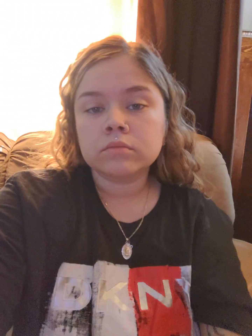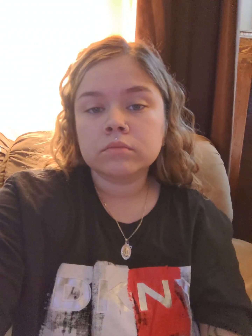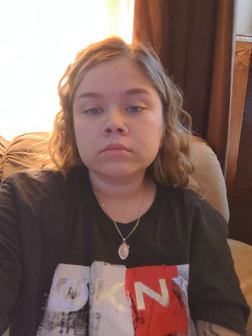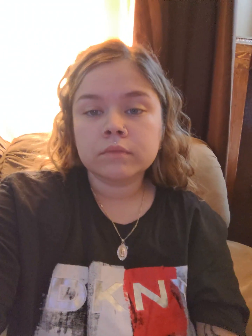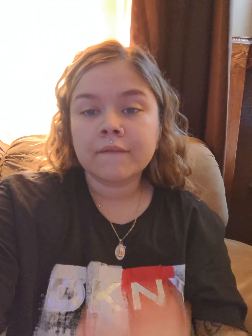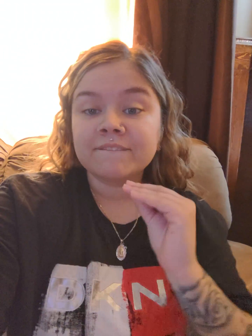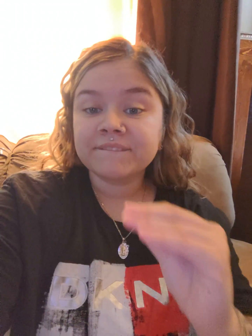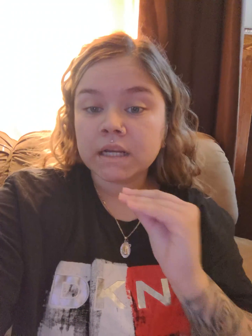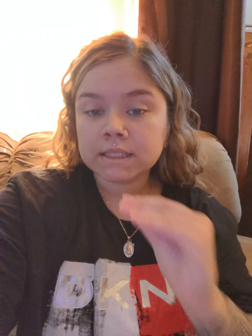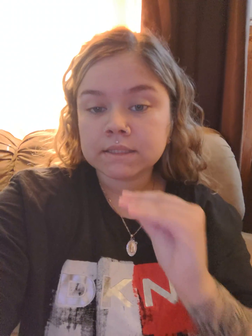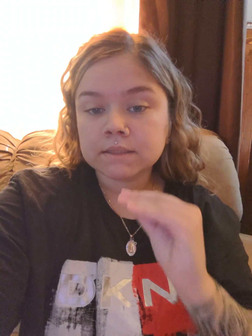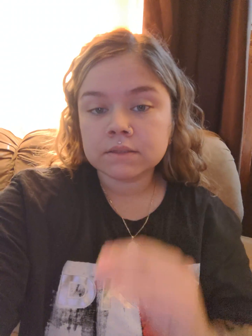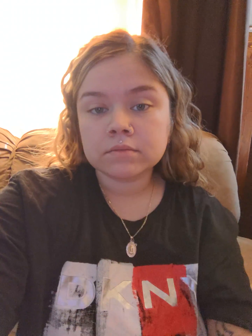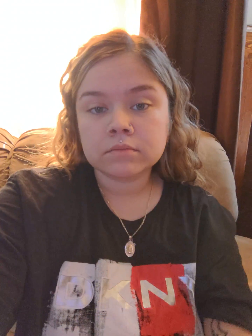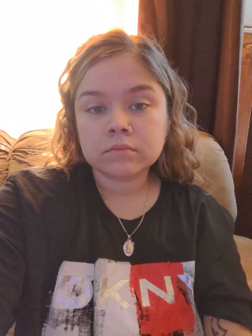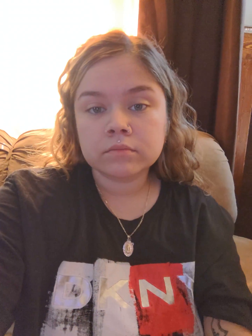fix